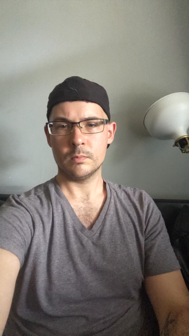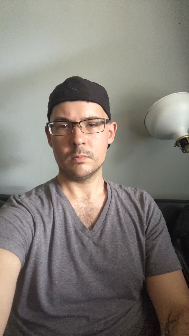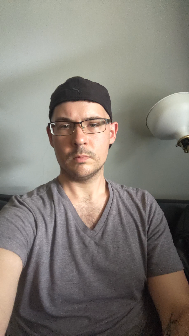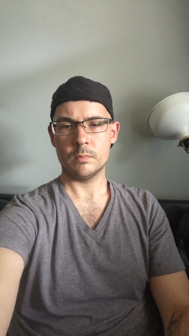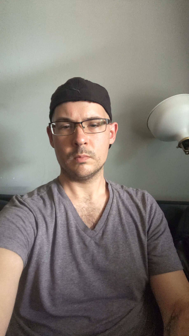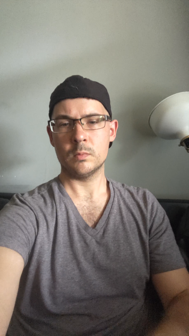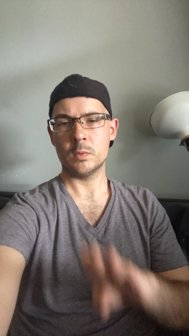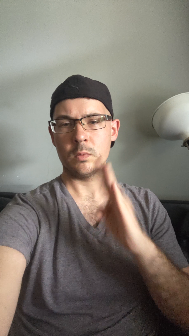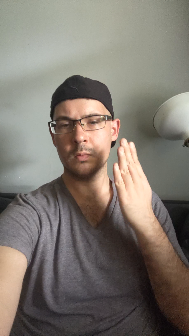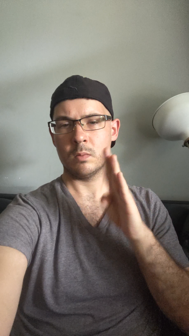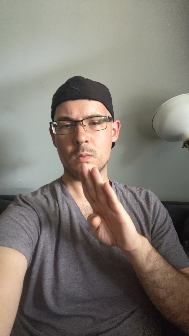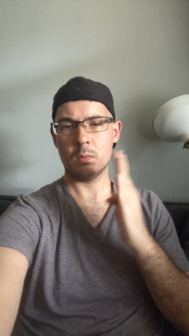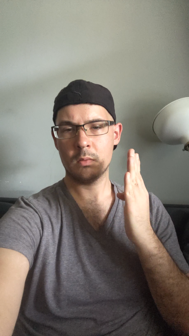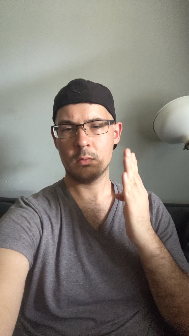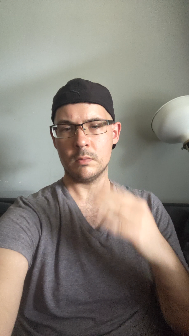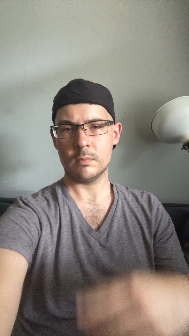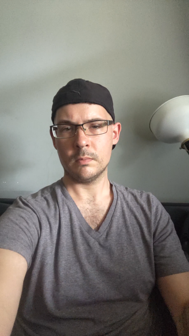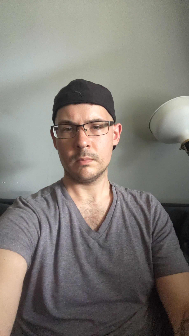door